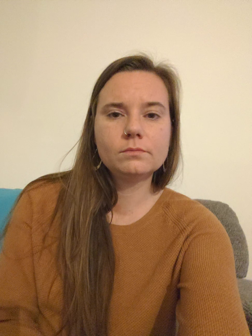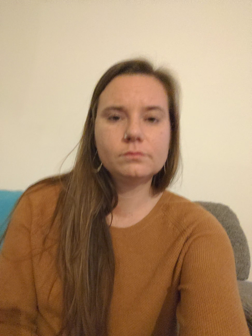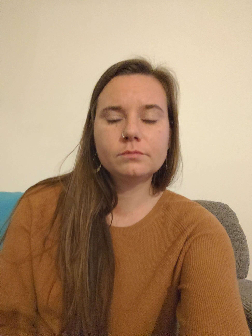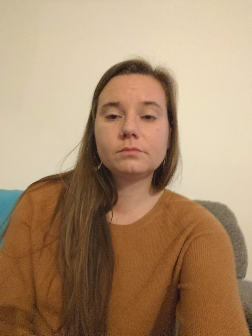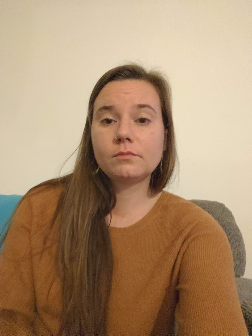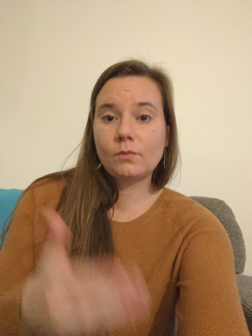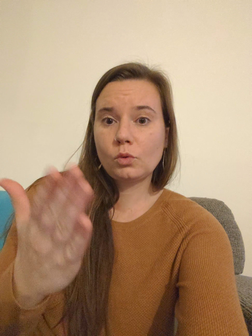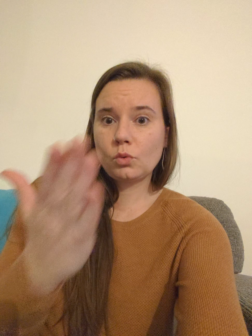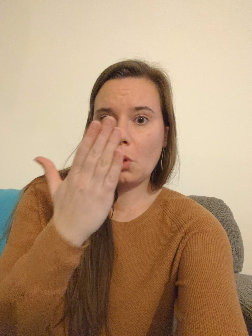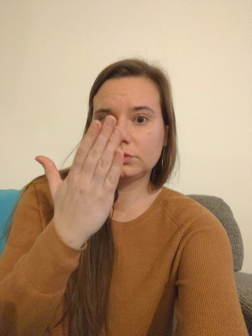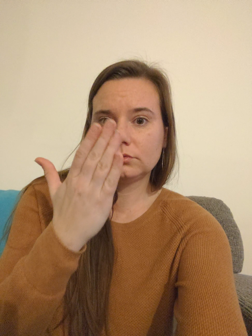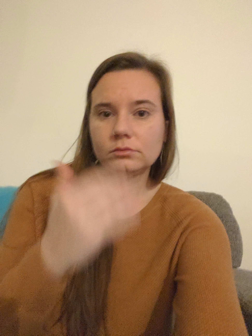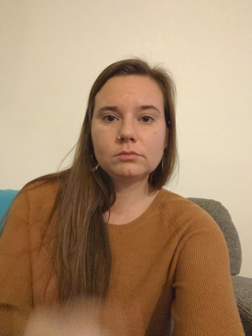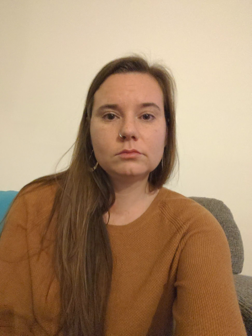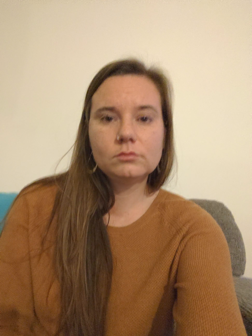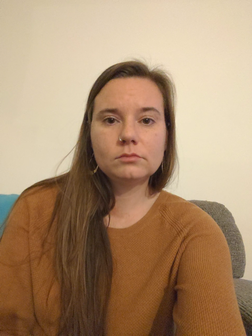close